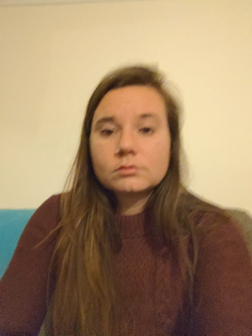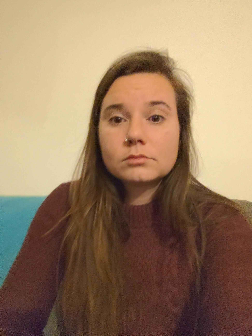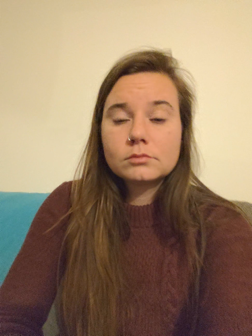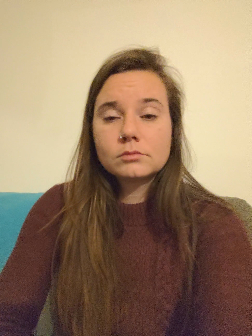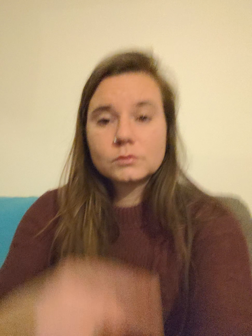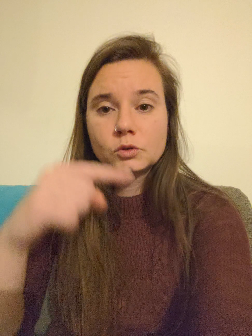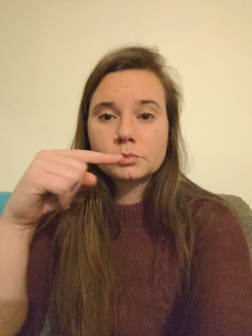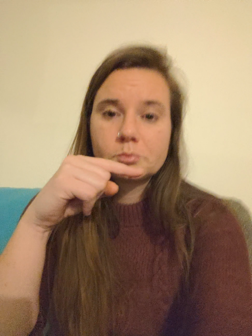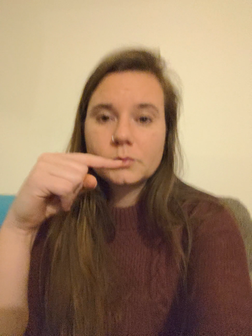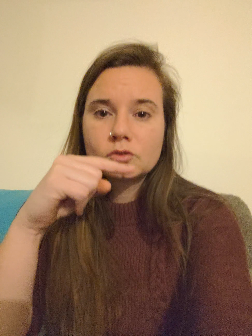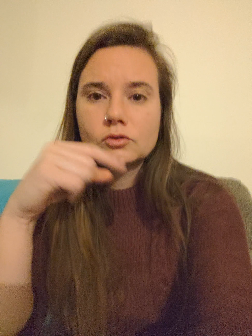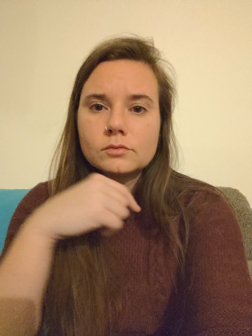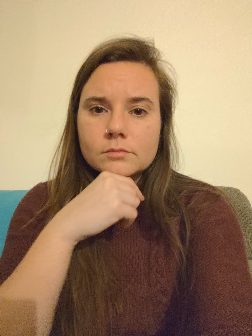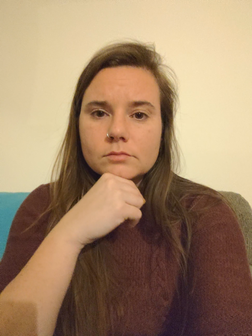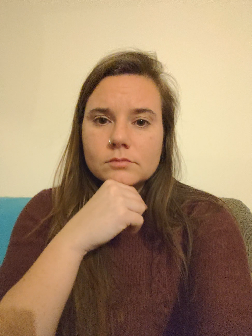toothbrush